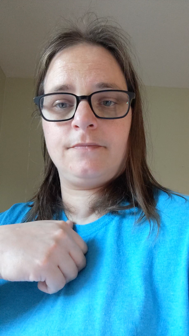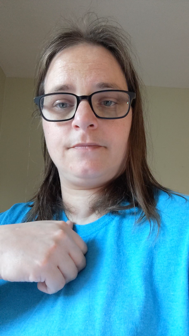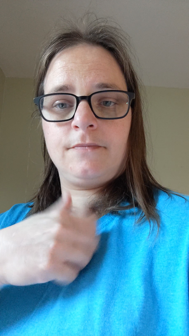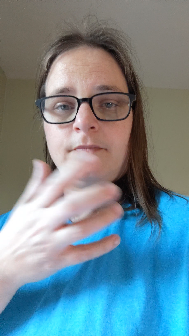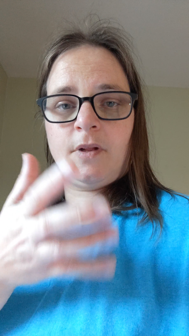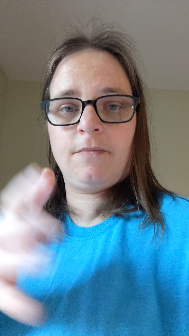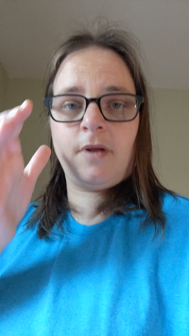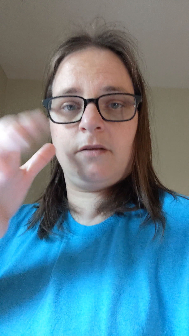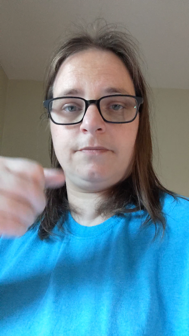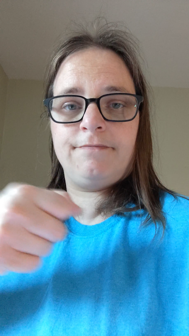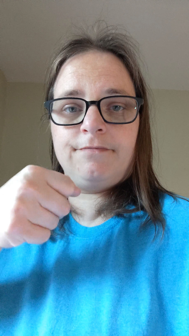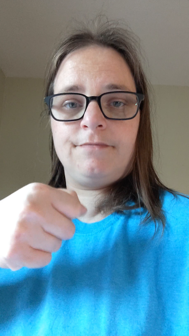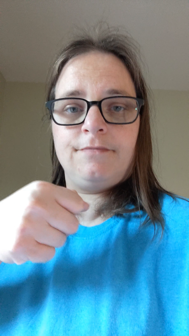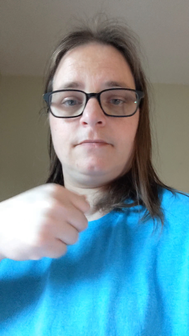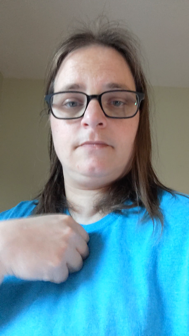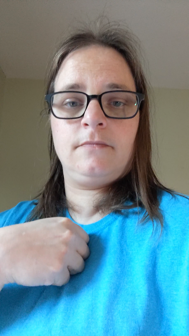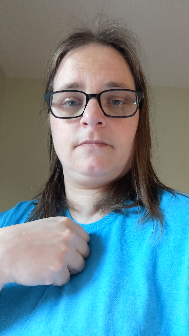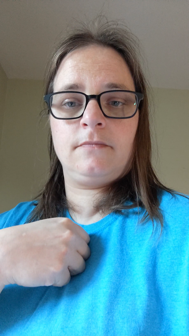bucket